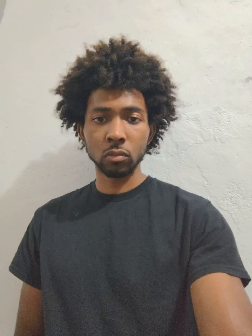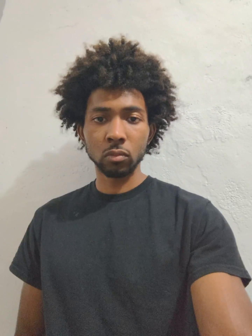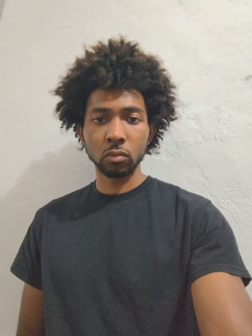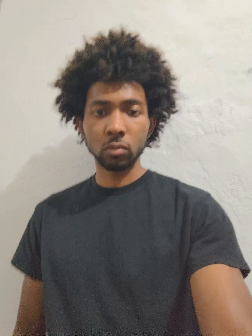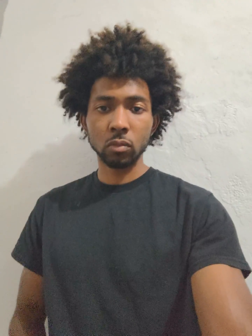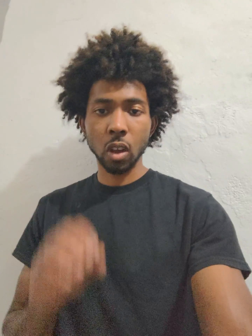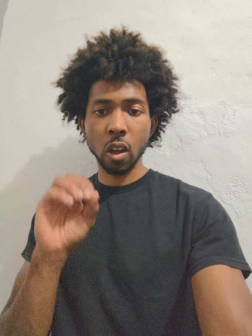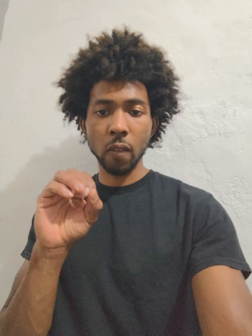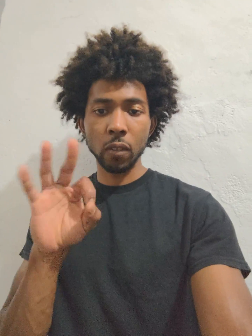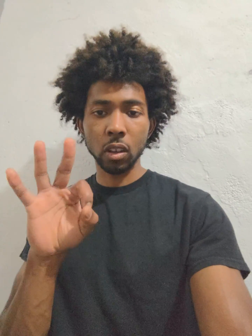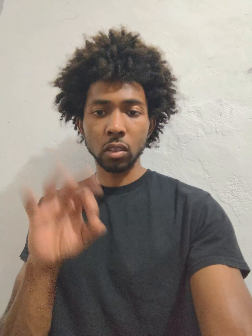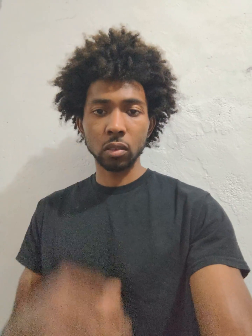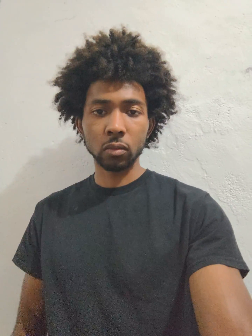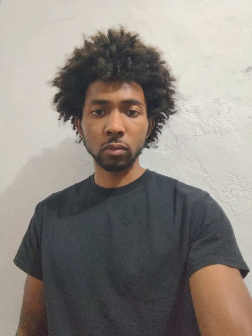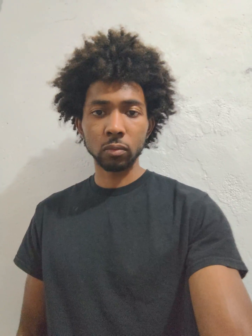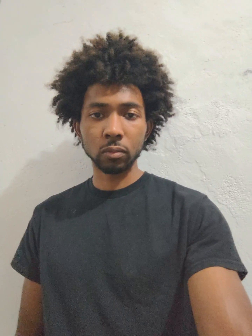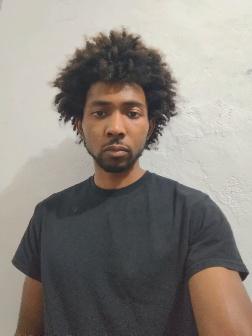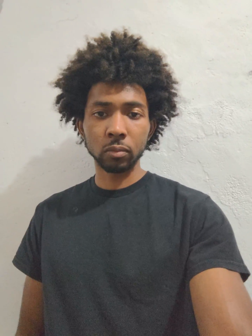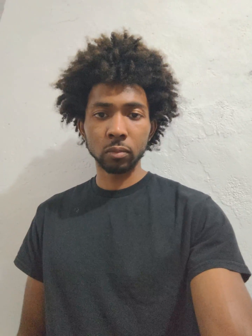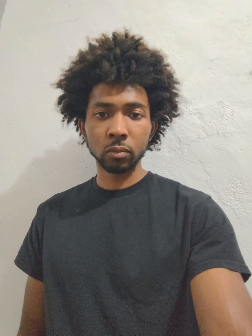of